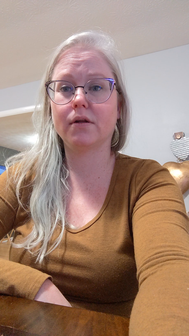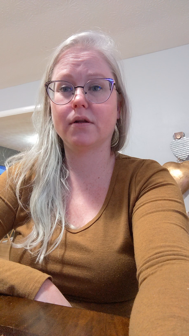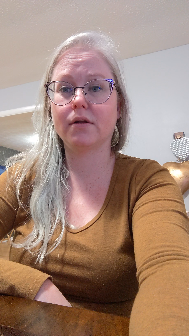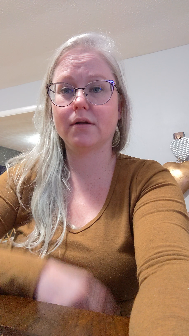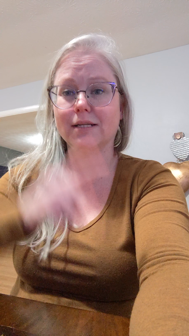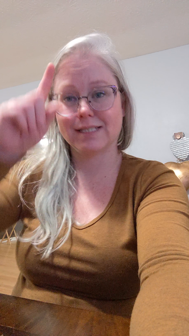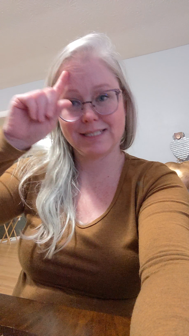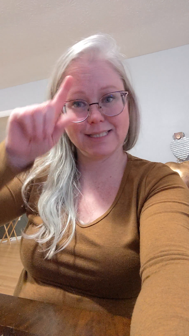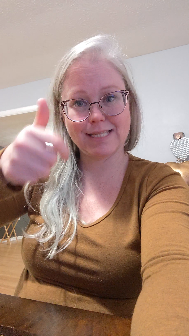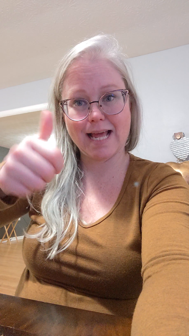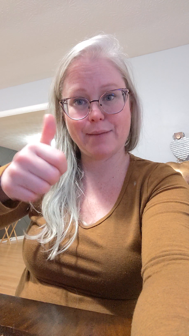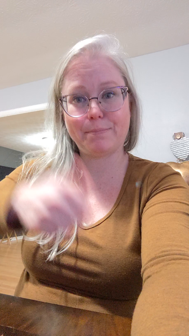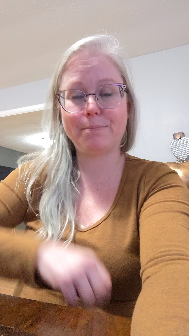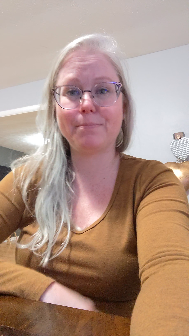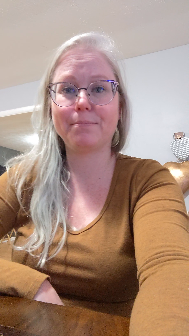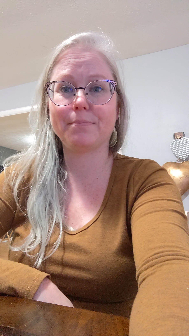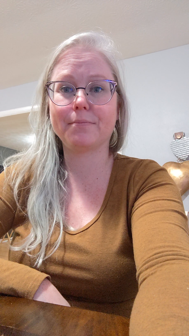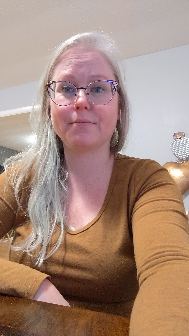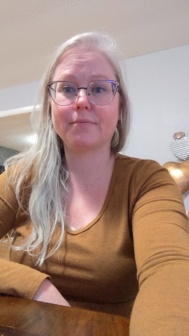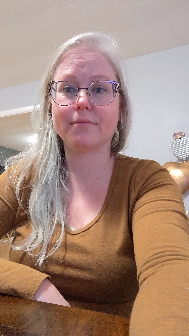dime